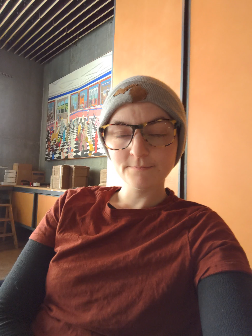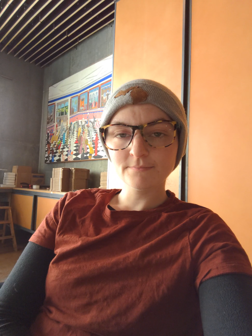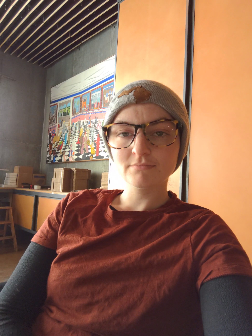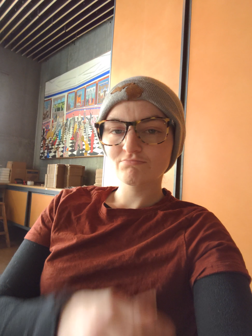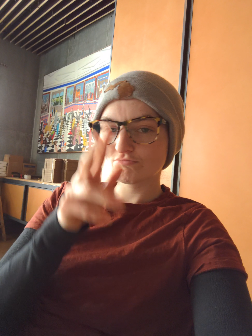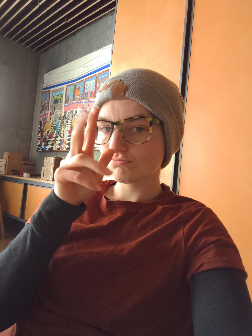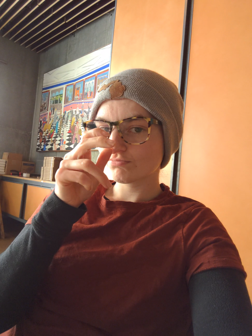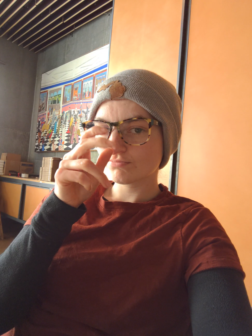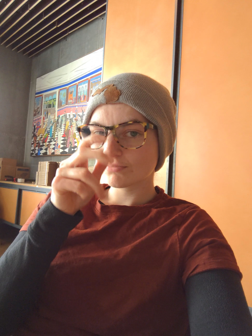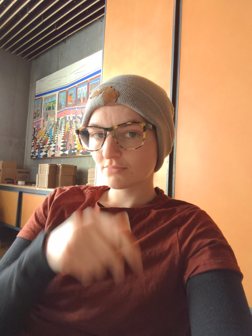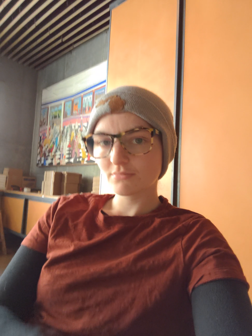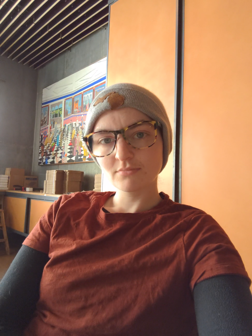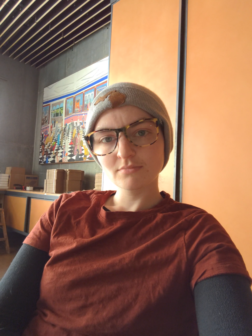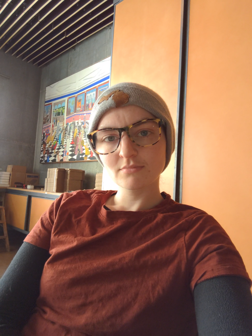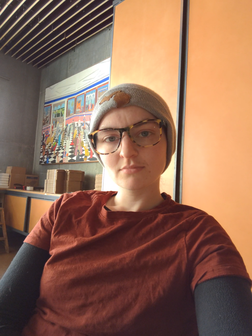bug